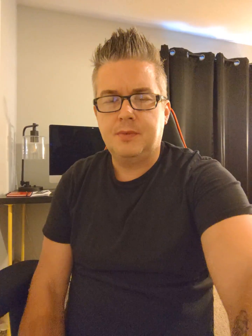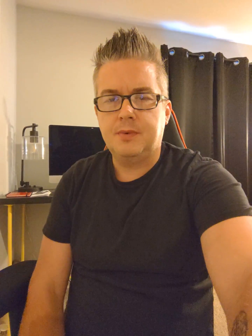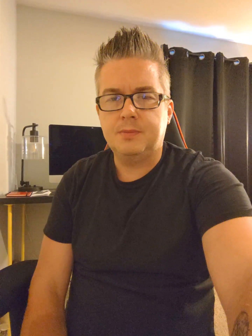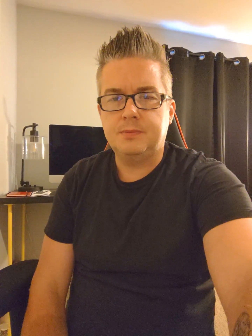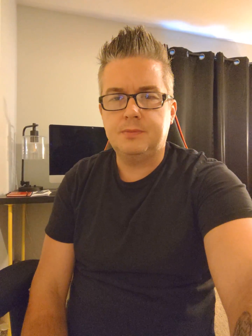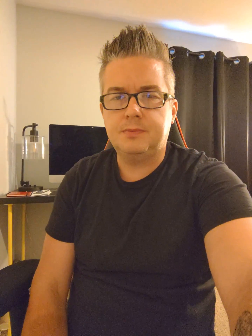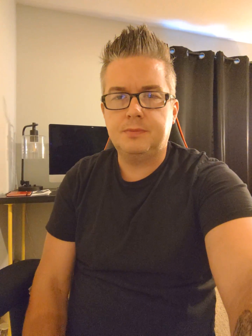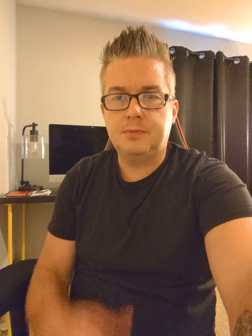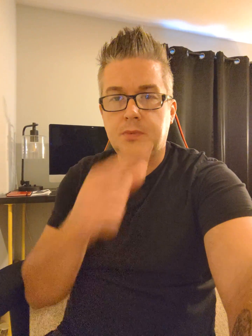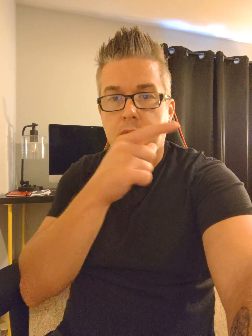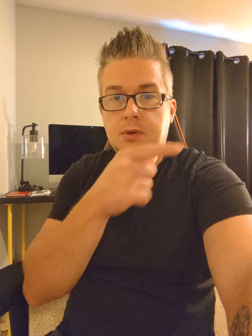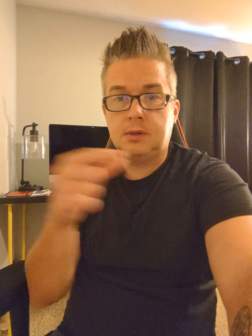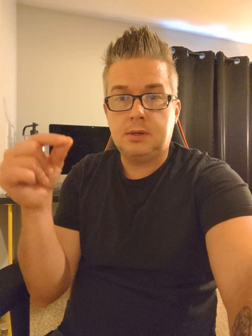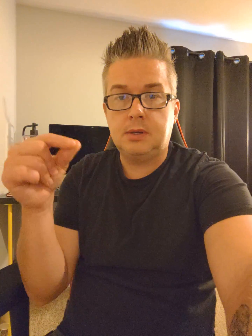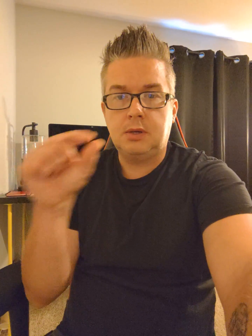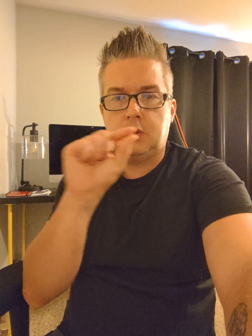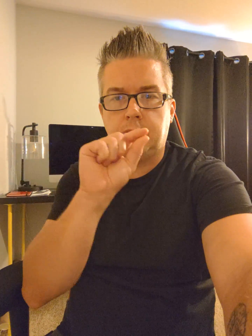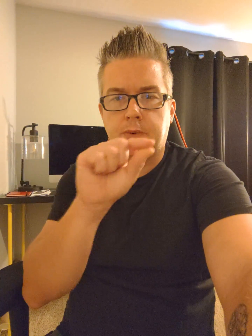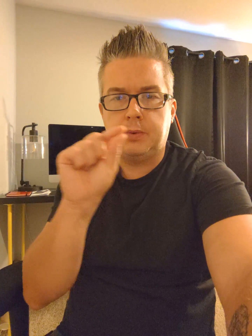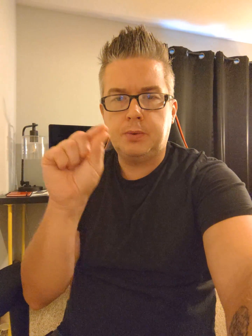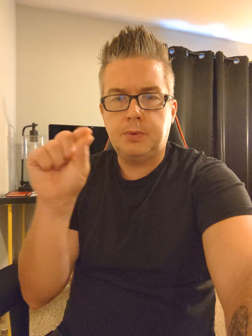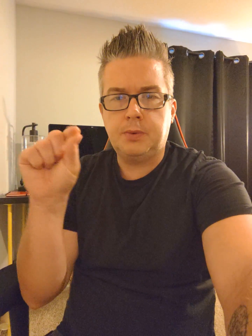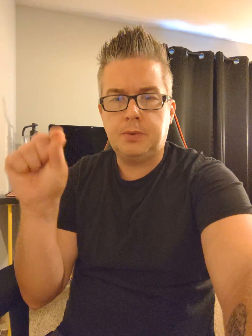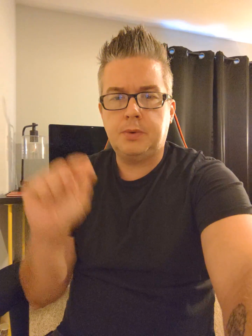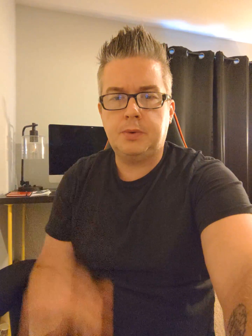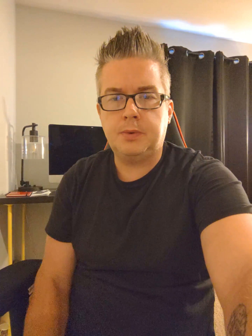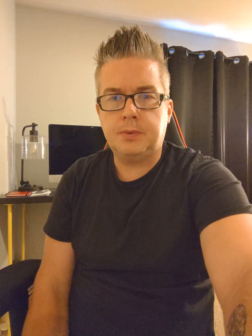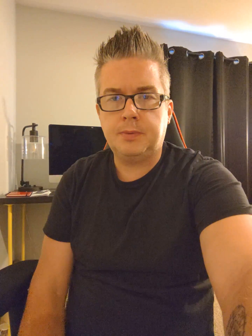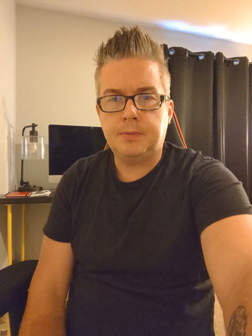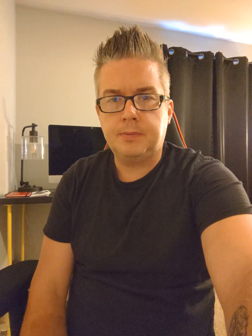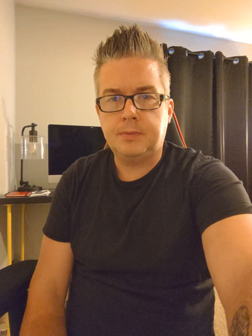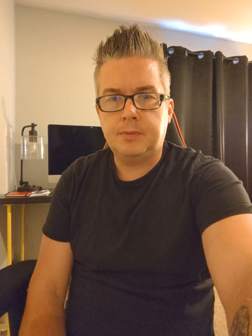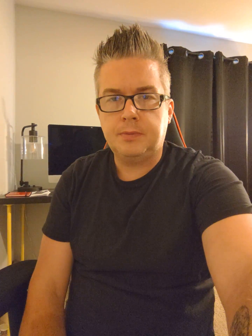peas